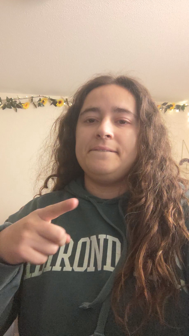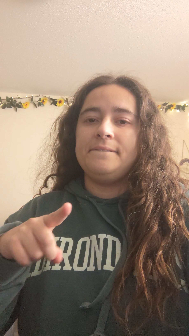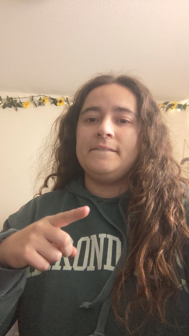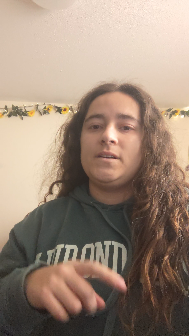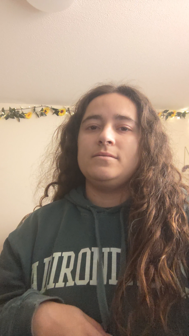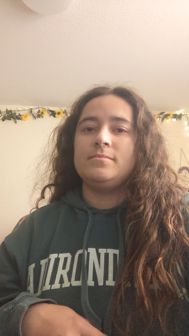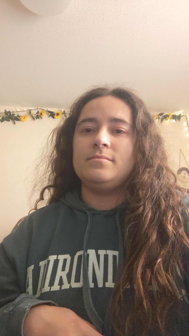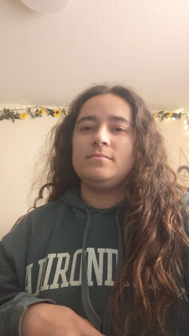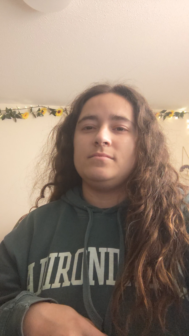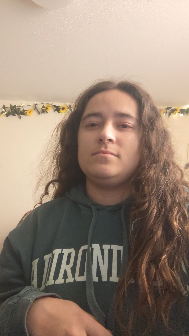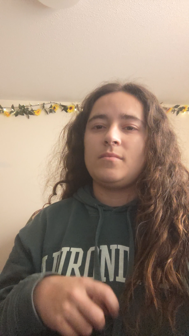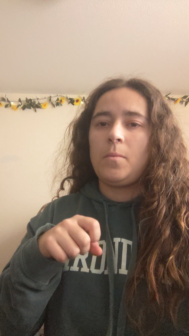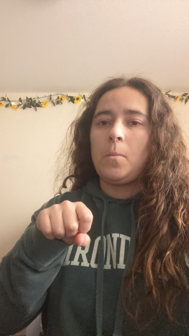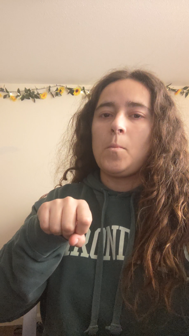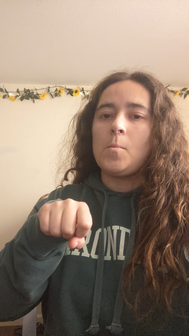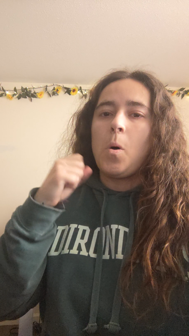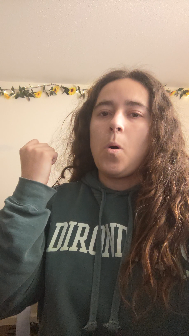broken